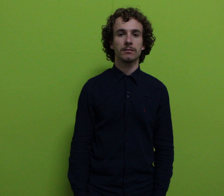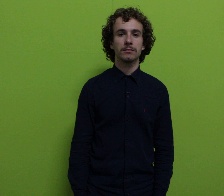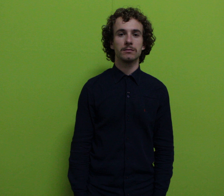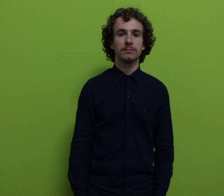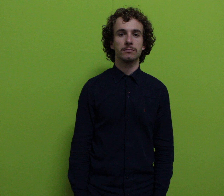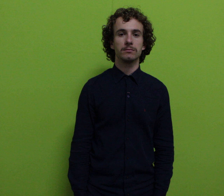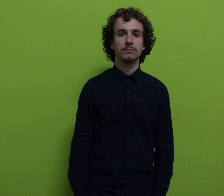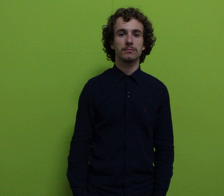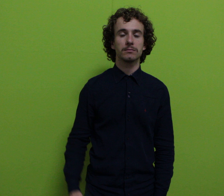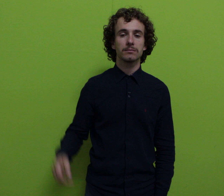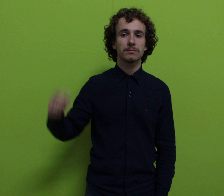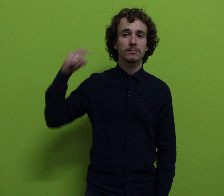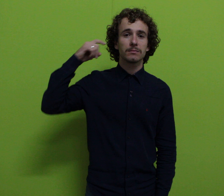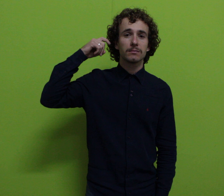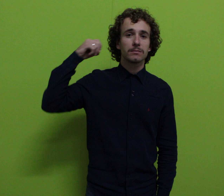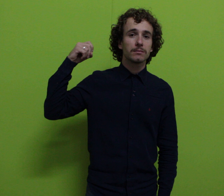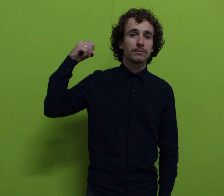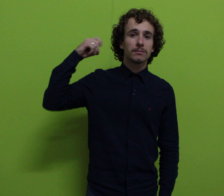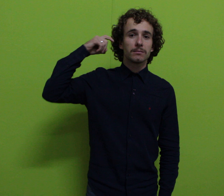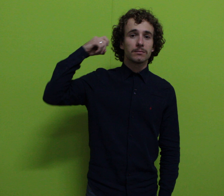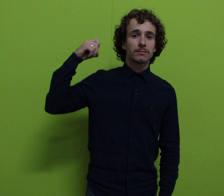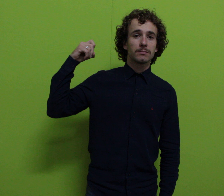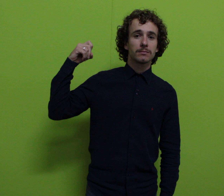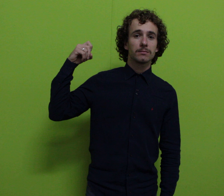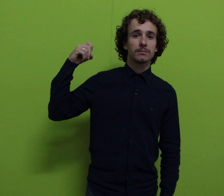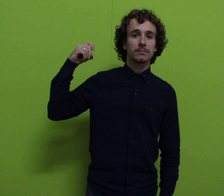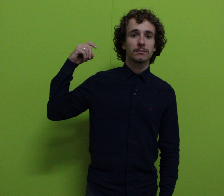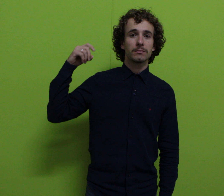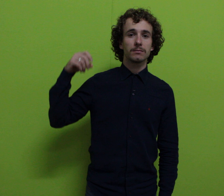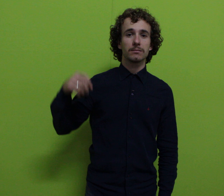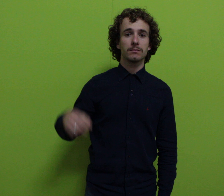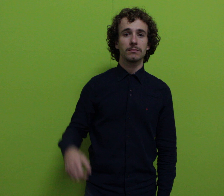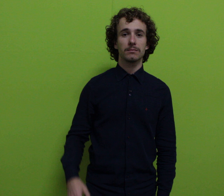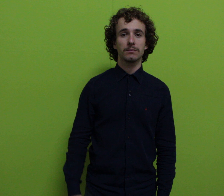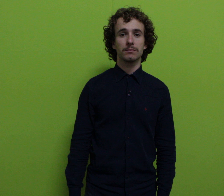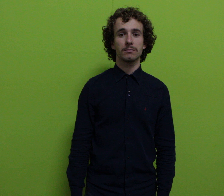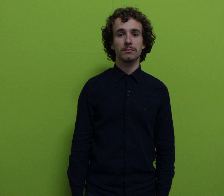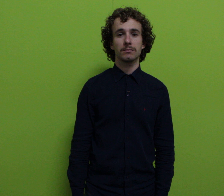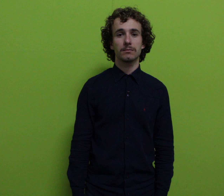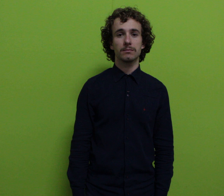barulho